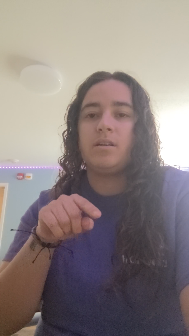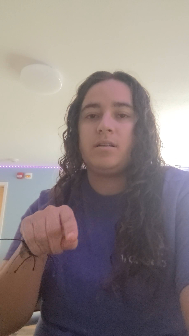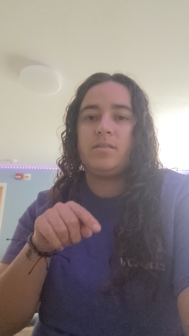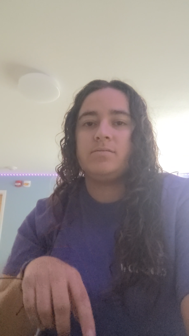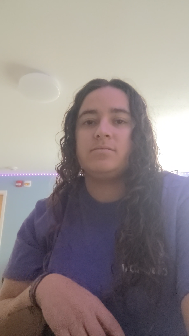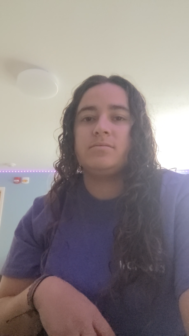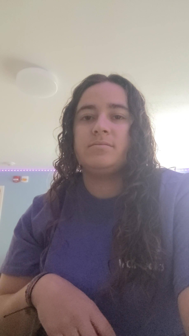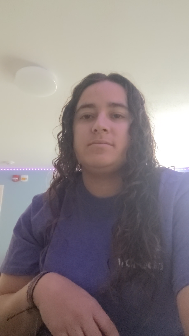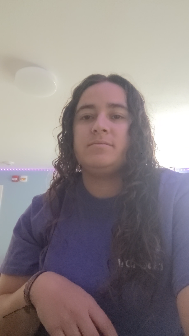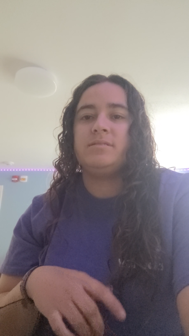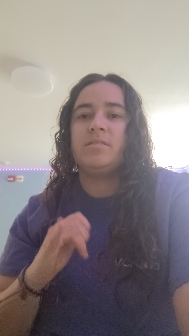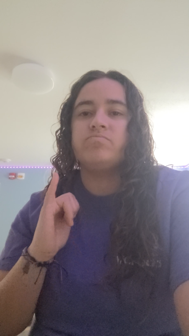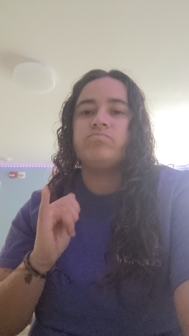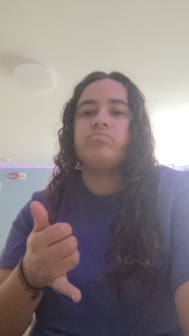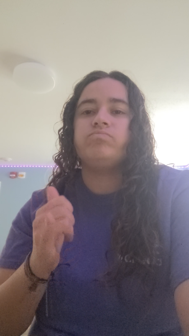rocking chair